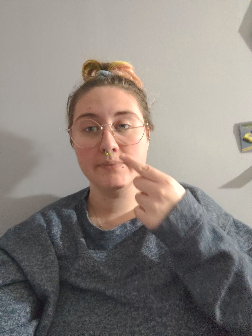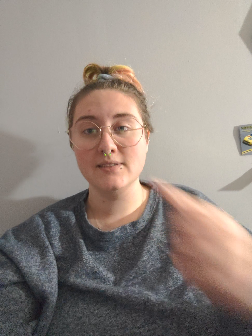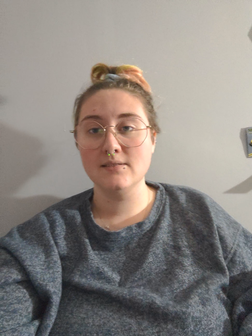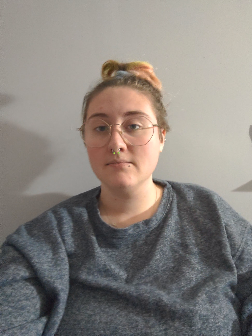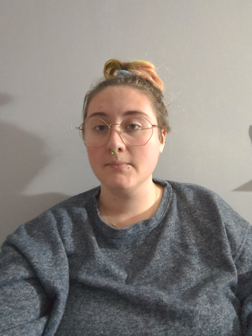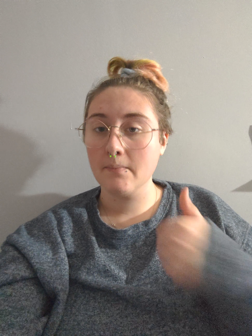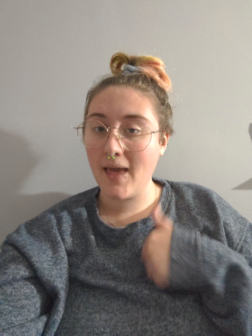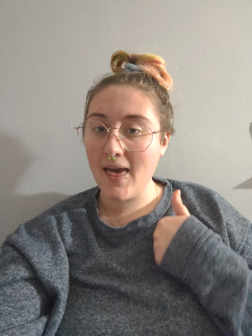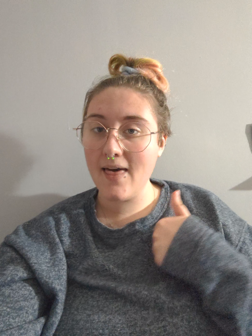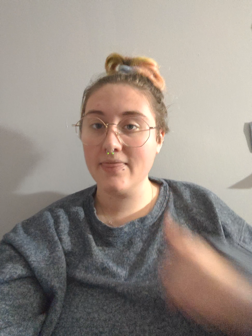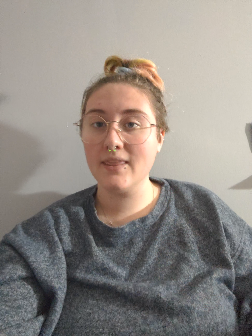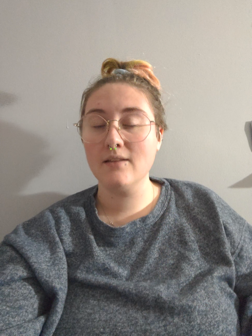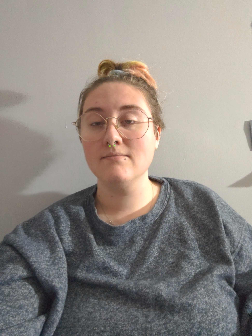bath